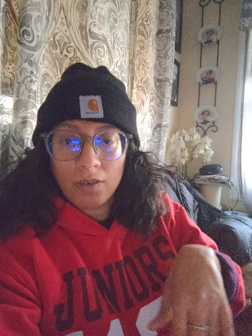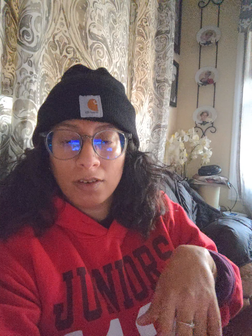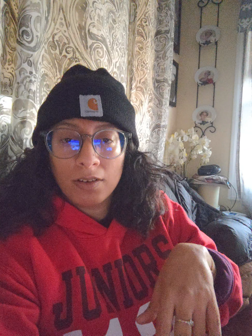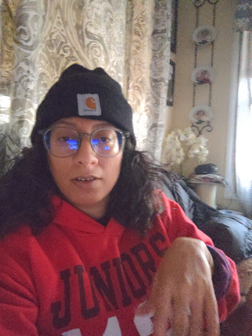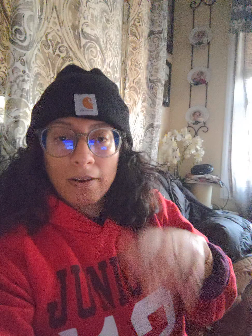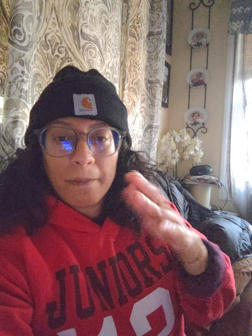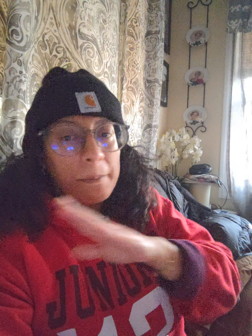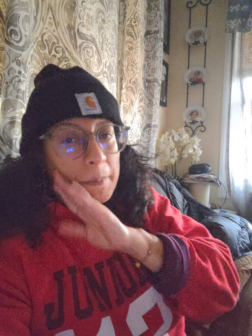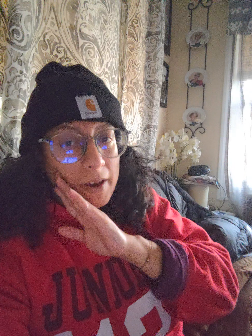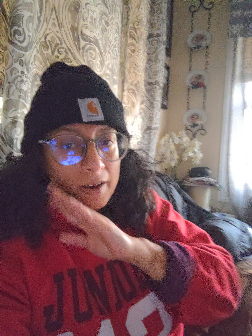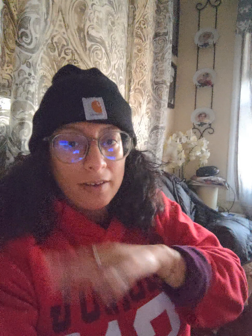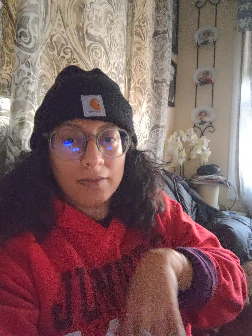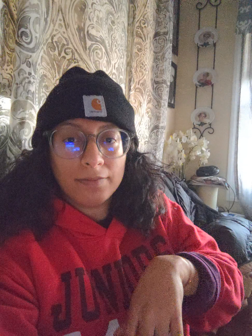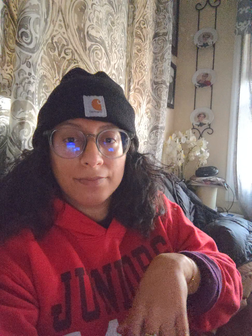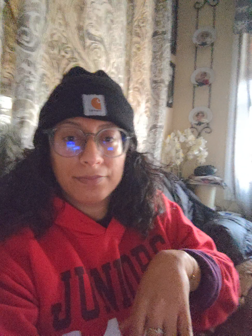bed